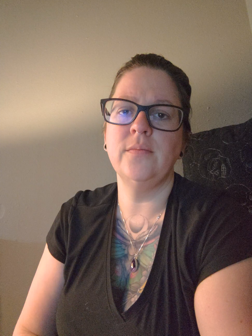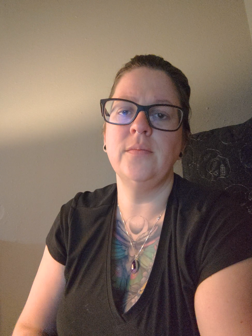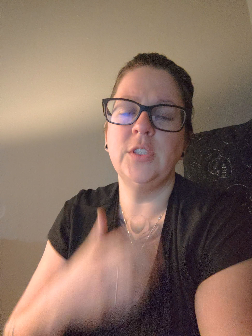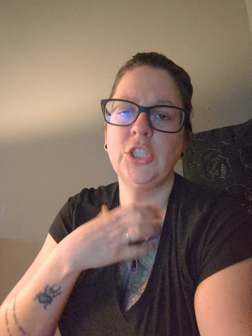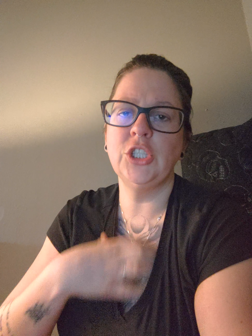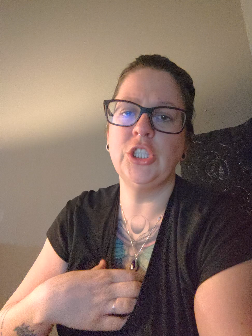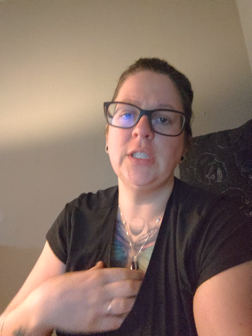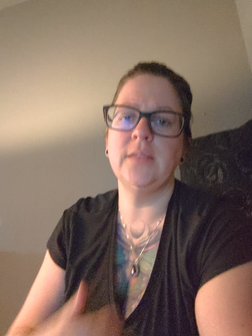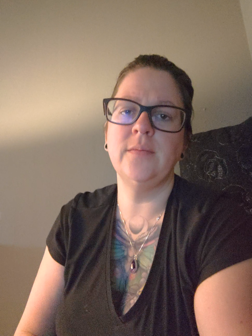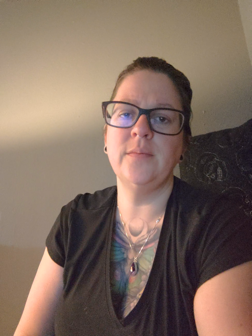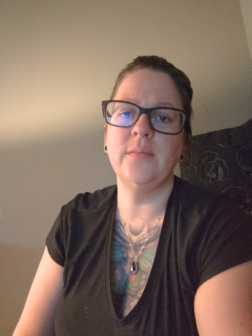hungry